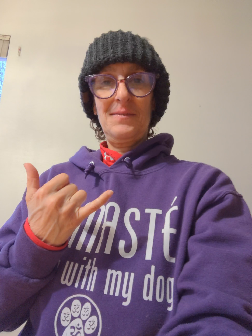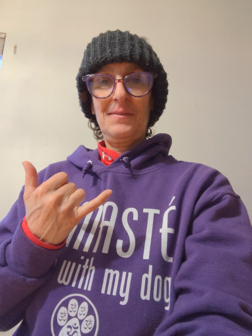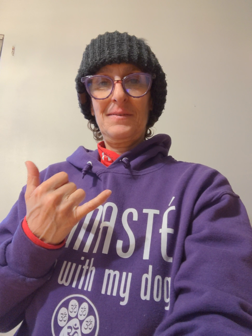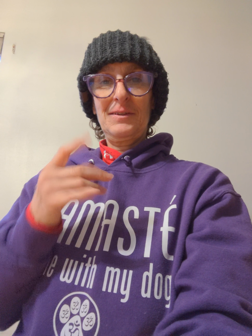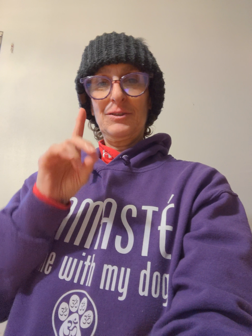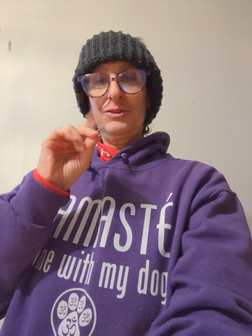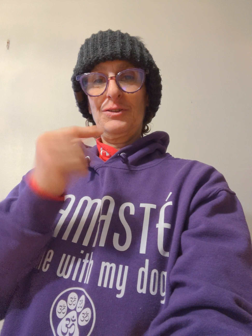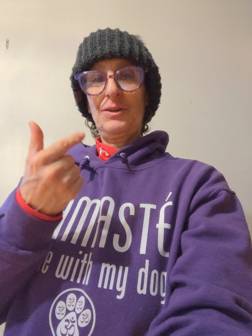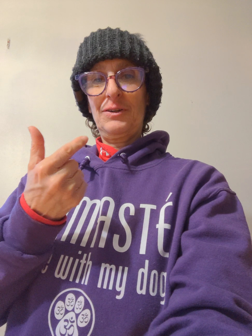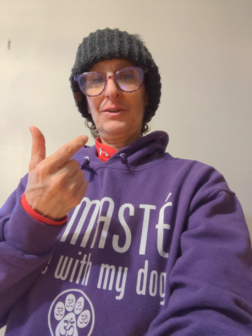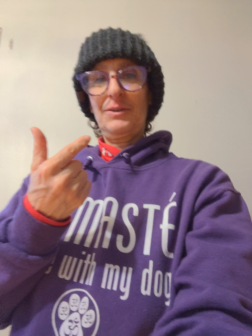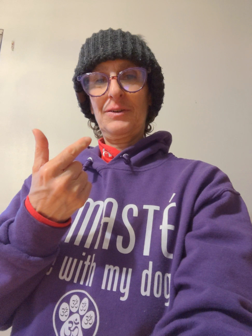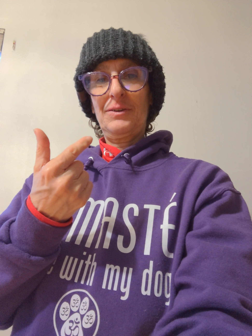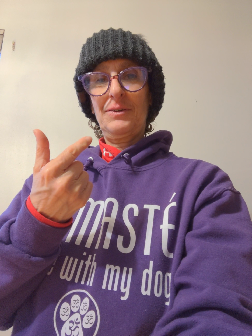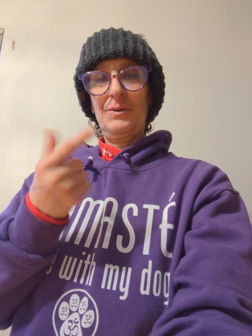dog